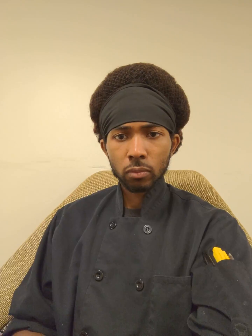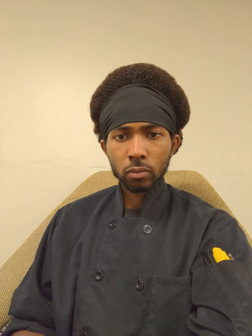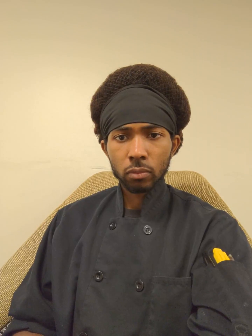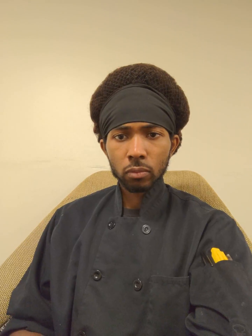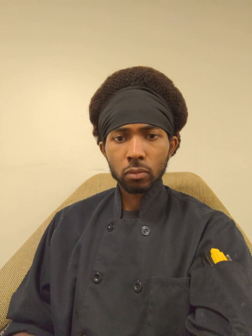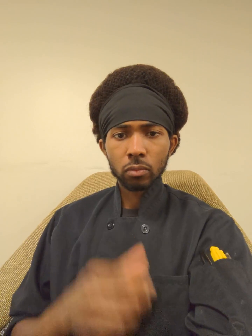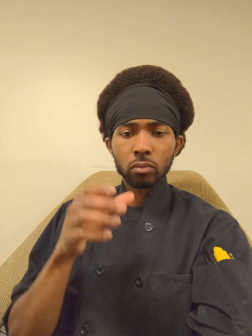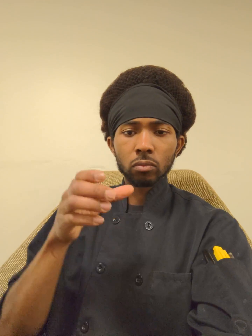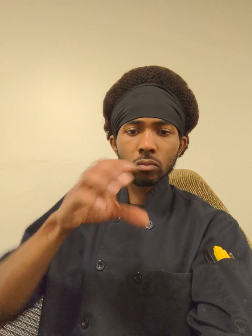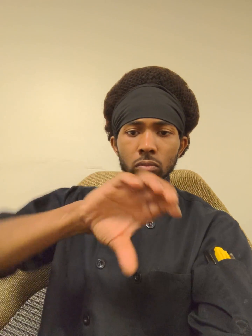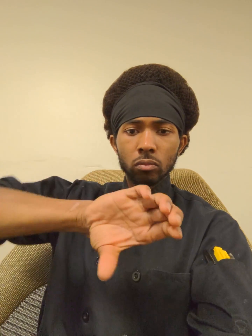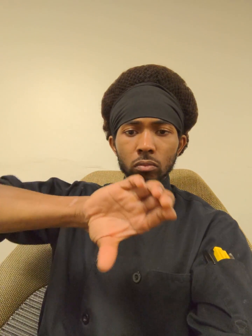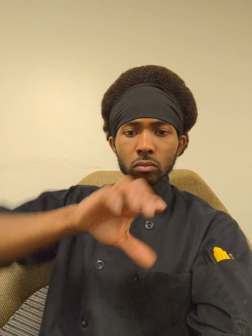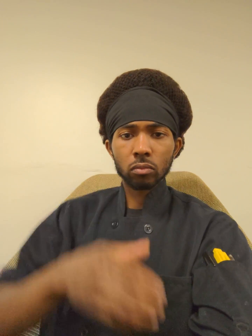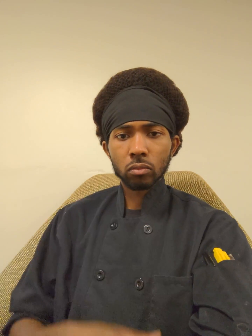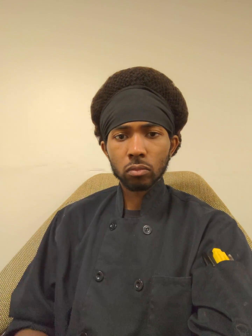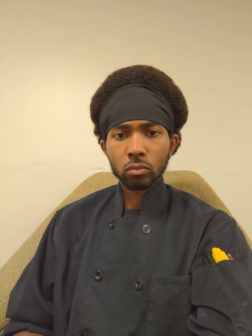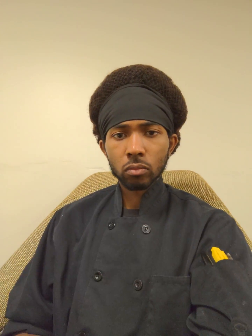pour